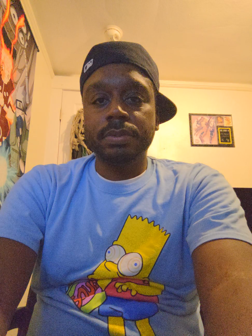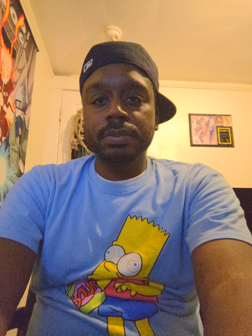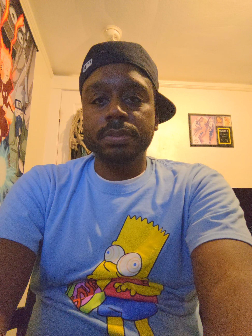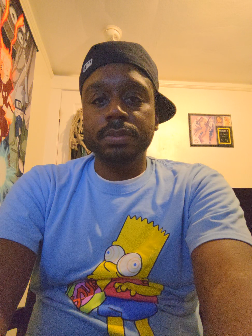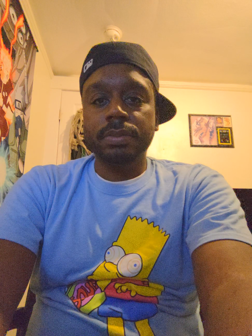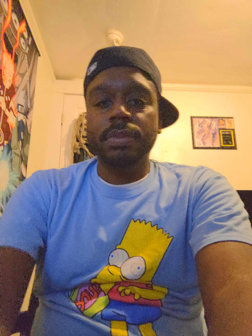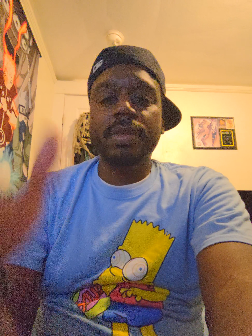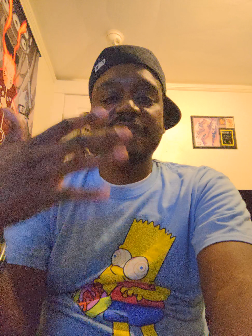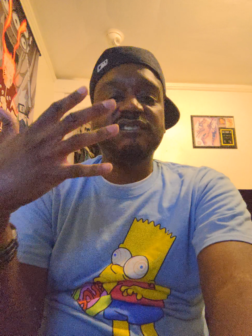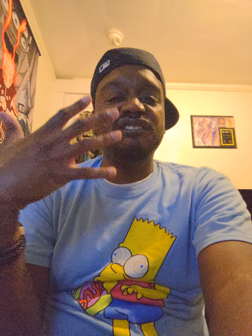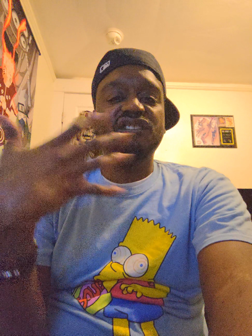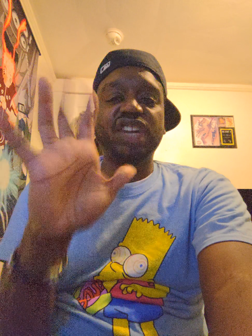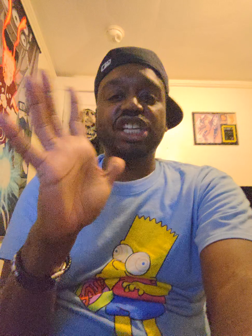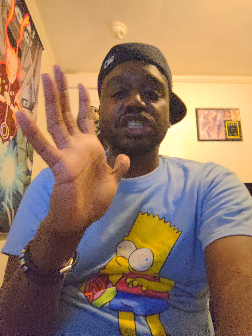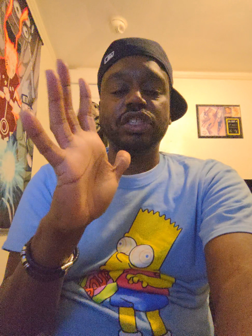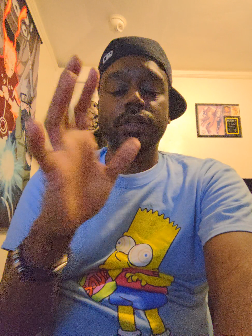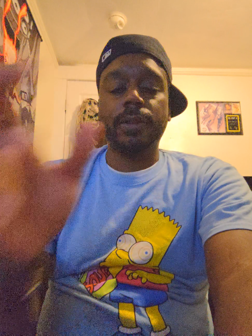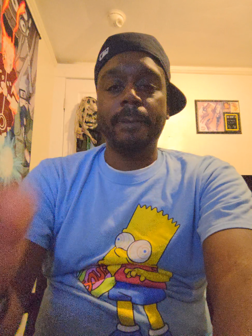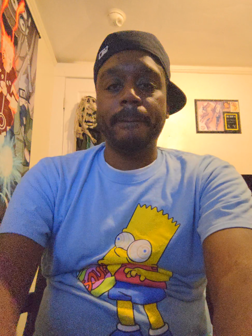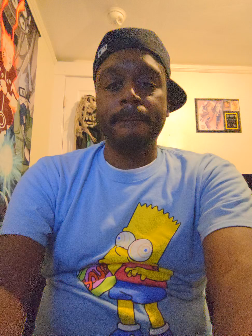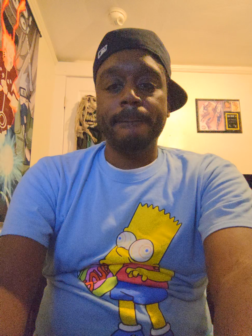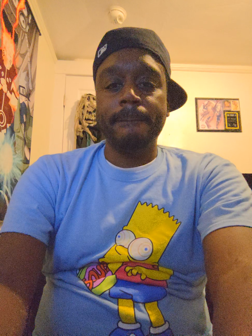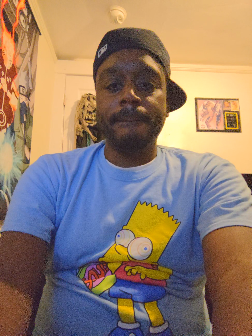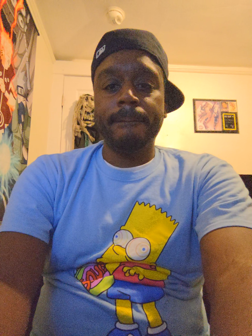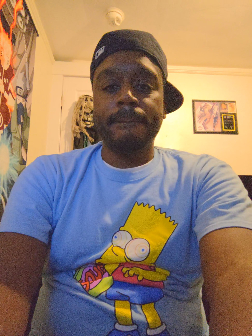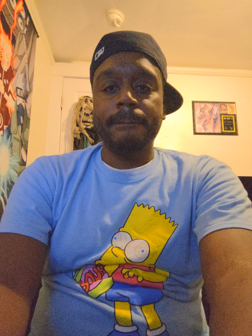finish